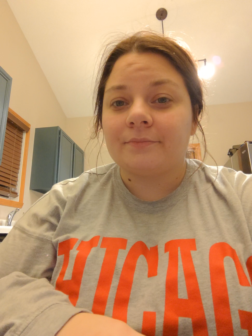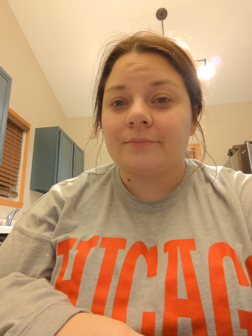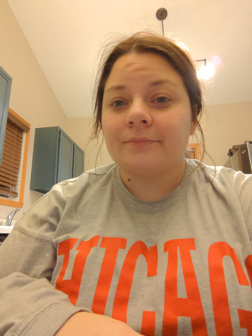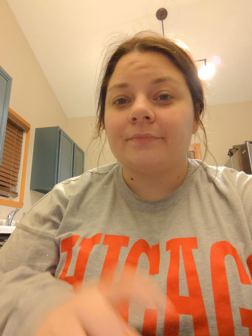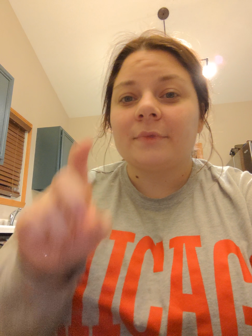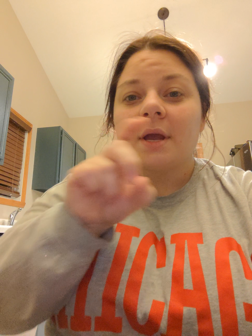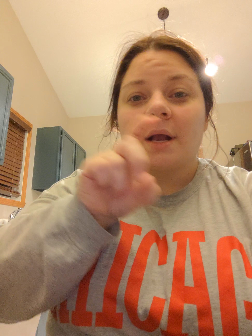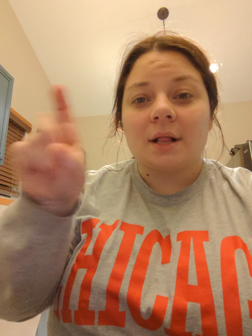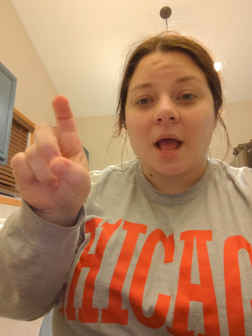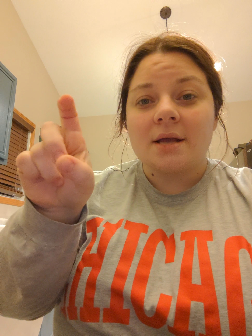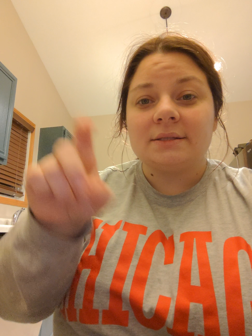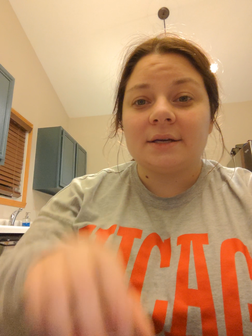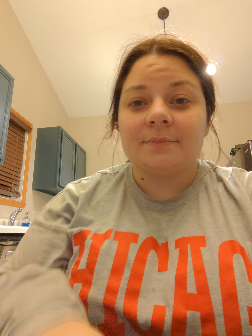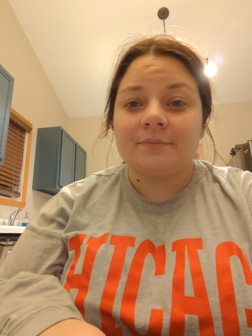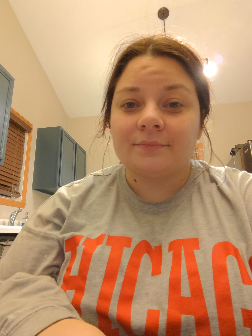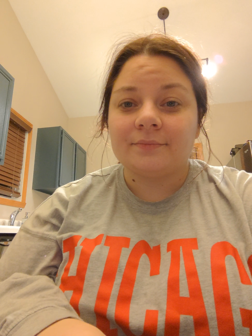closet